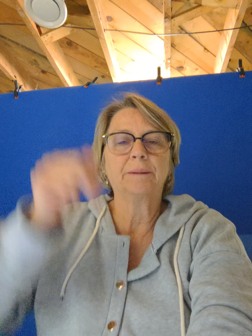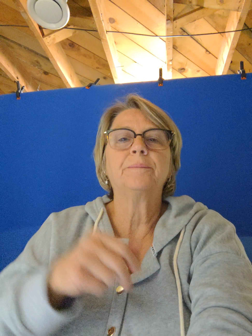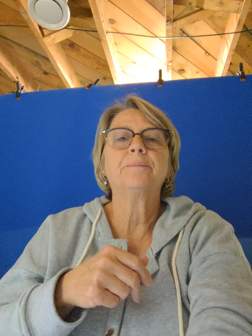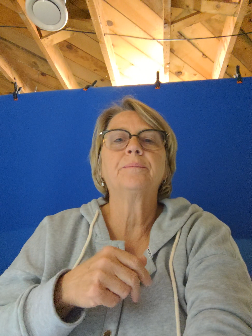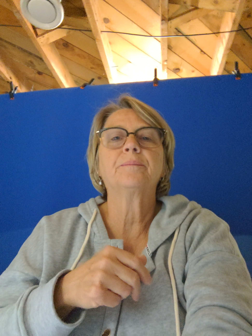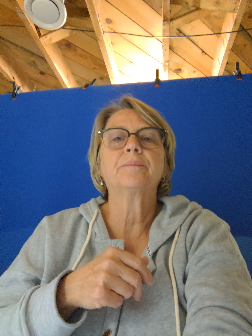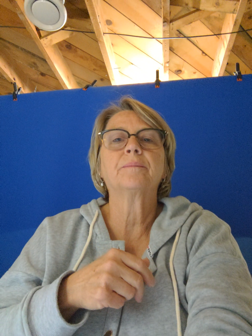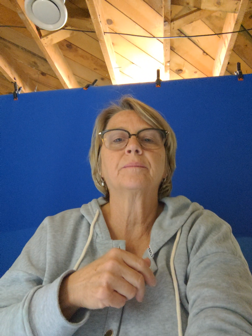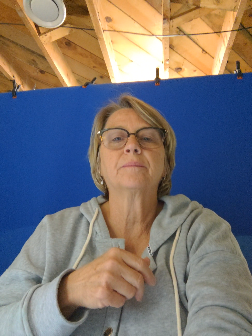horse